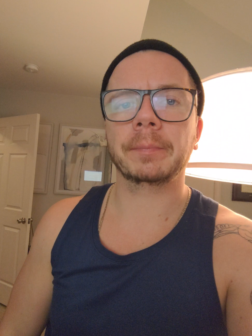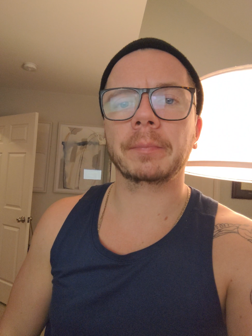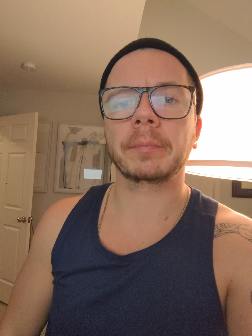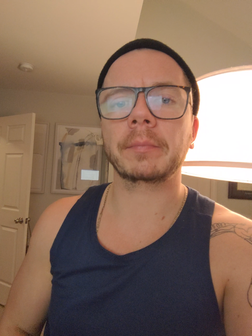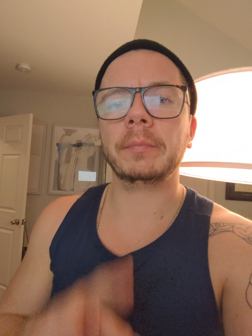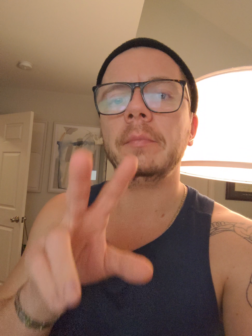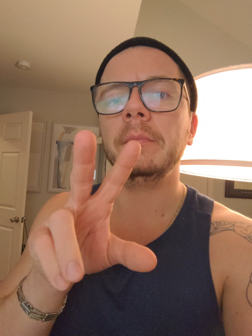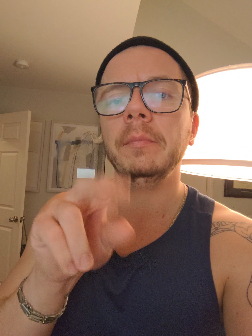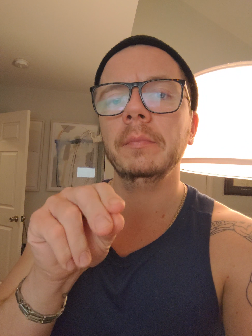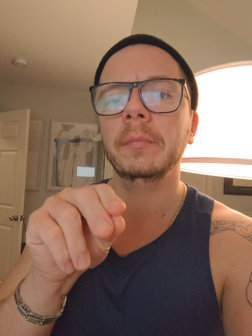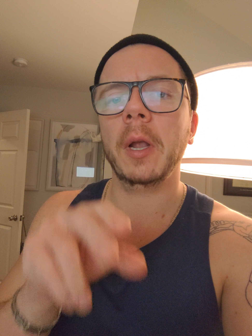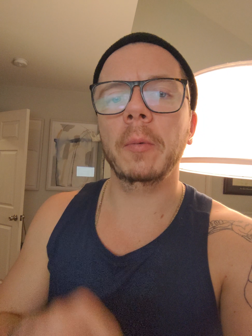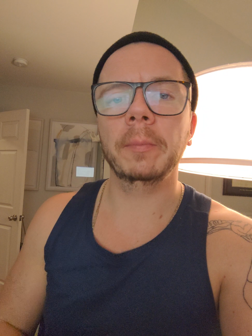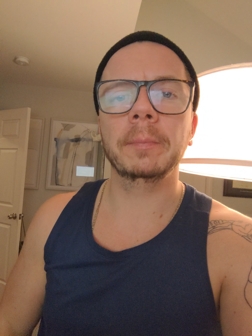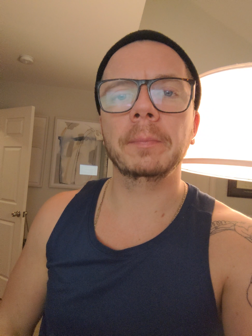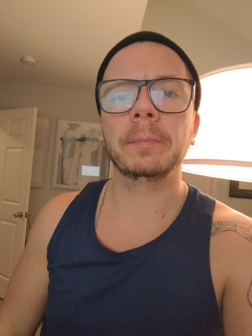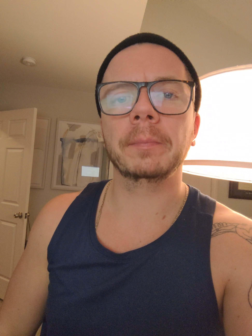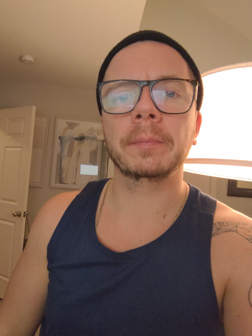no